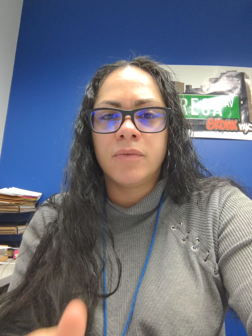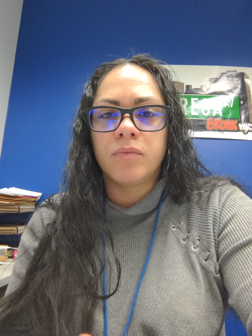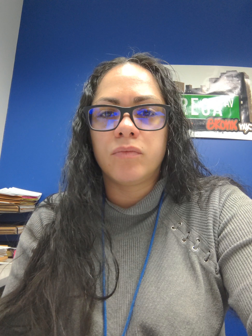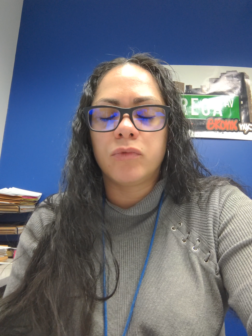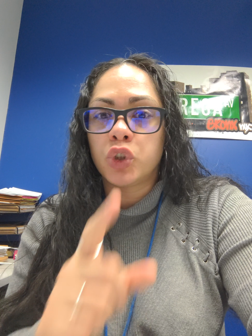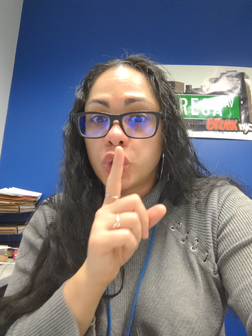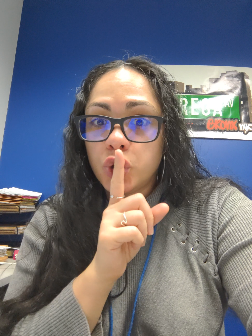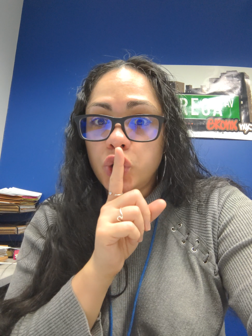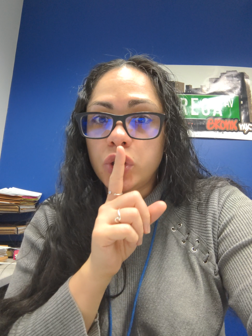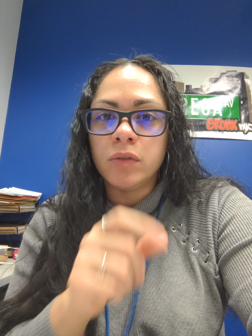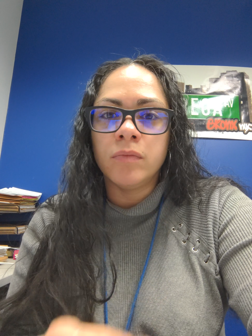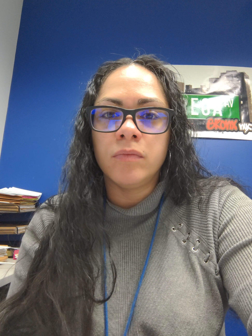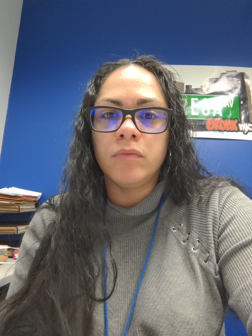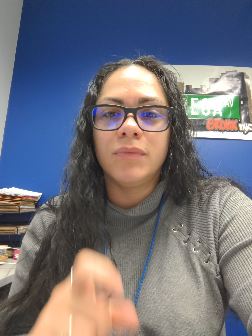shhh